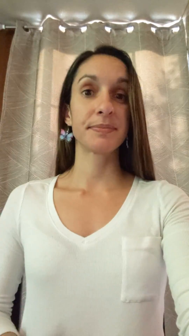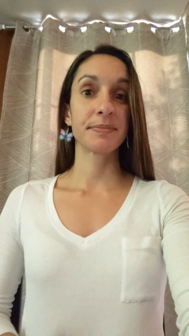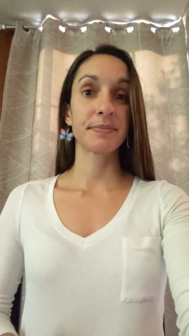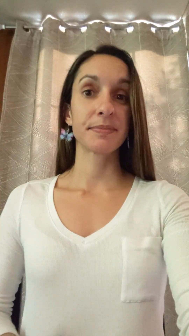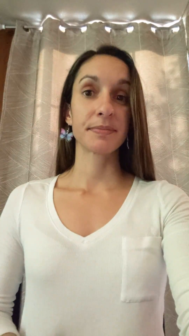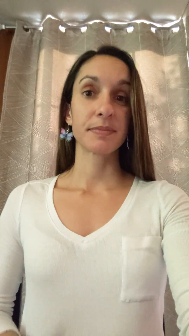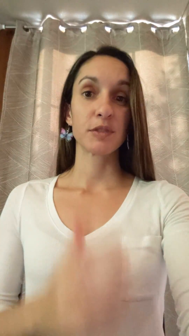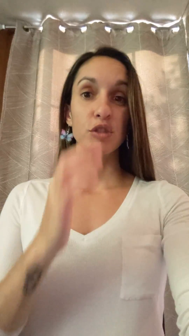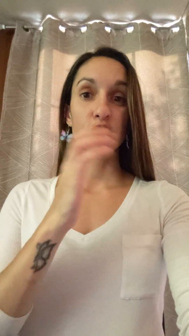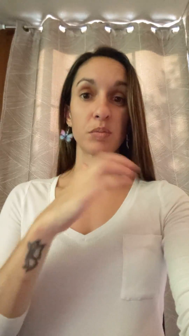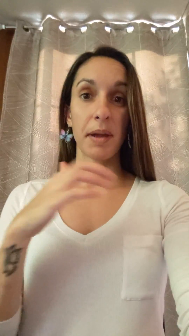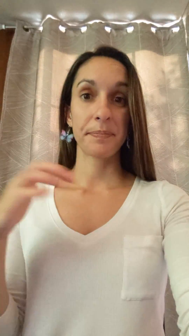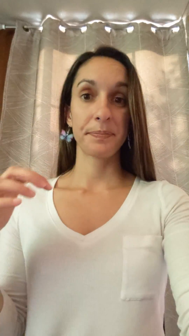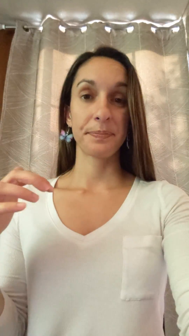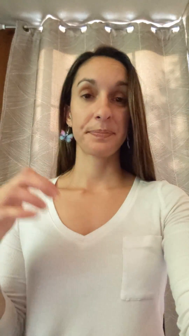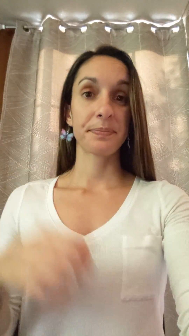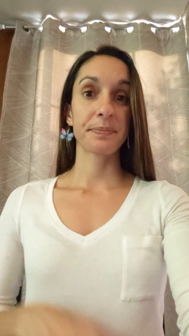grapes